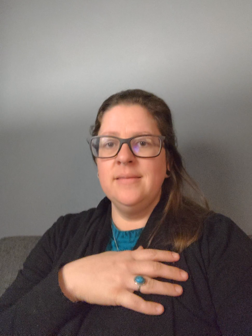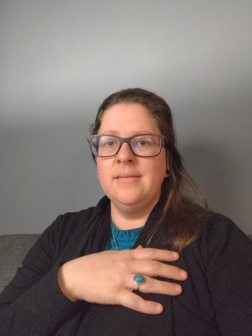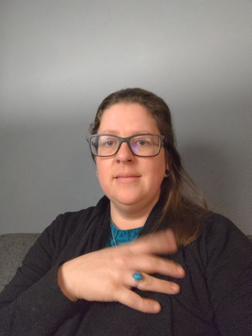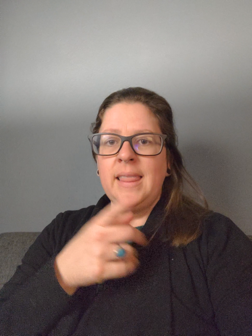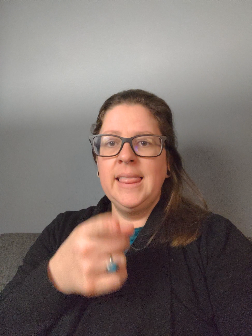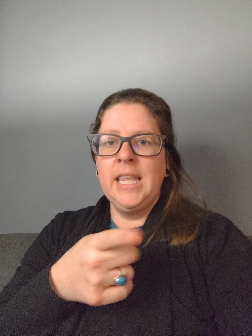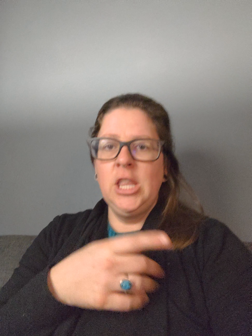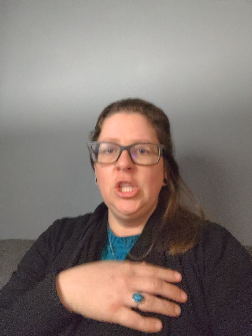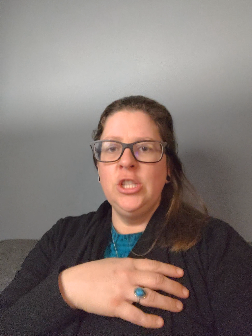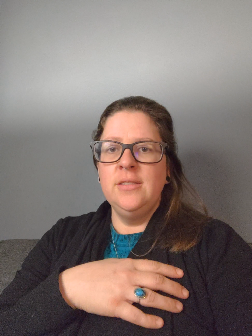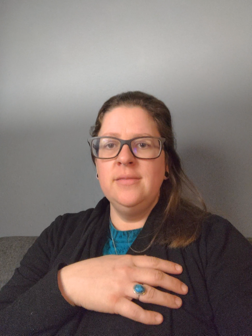there